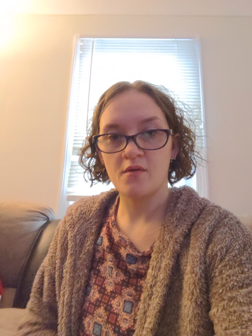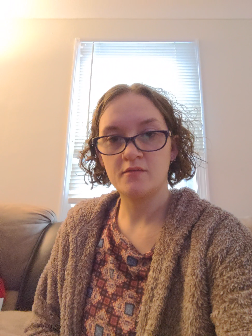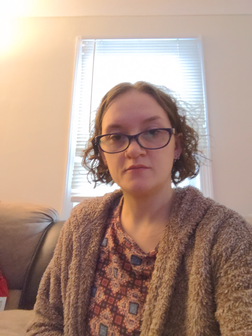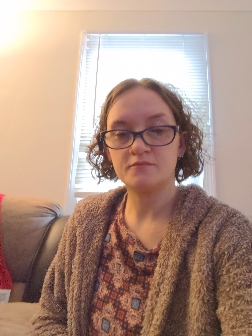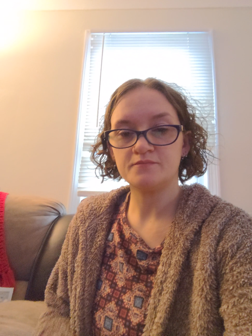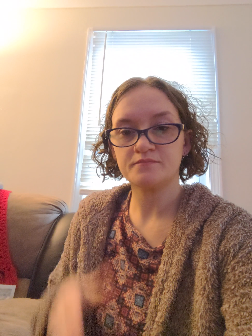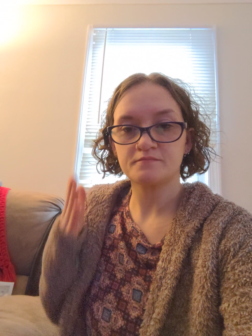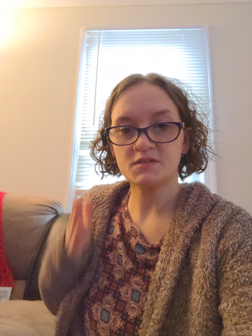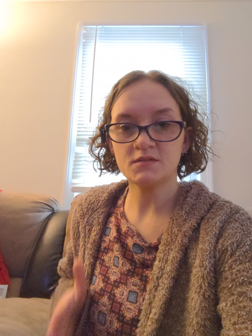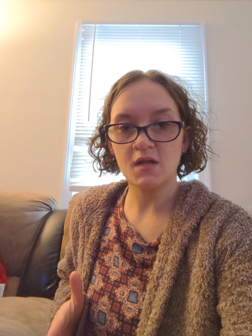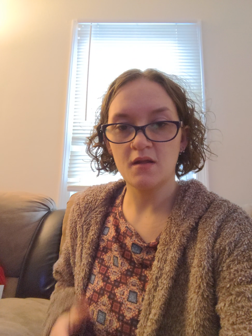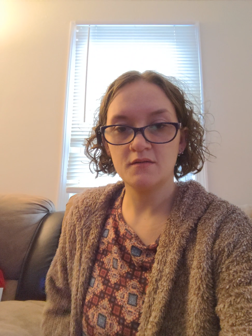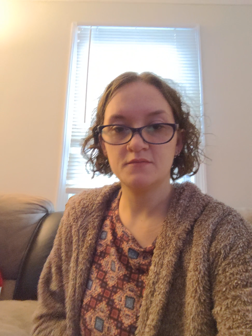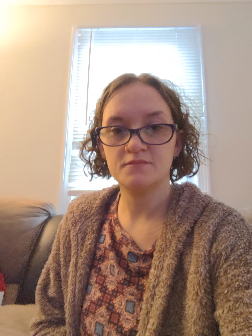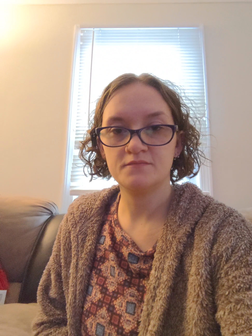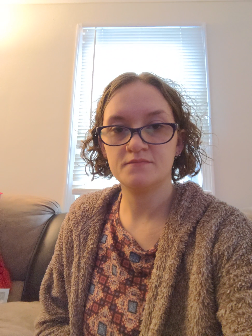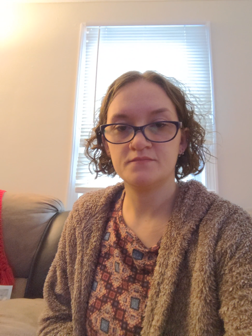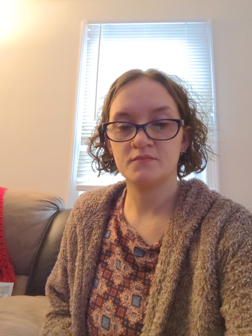beside